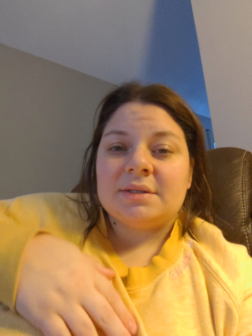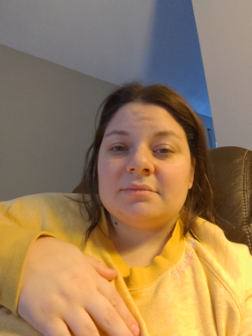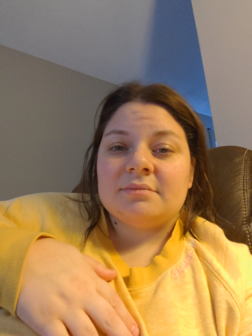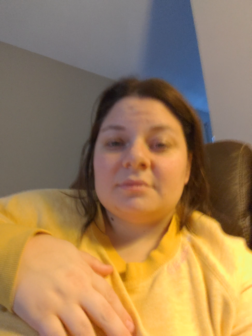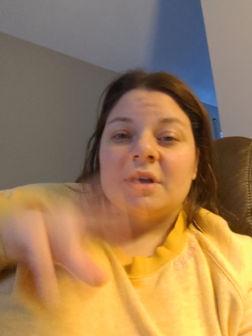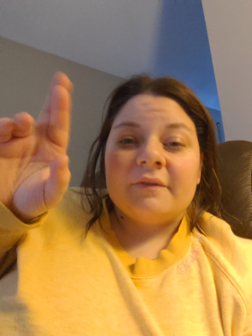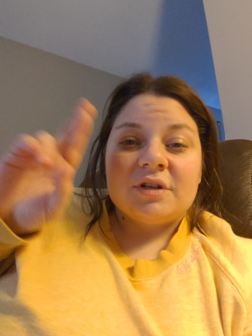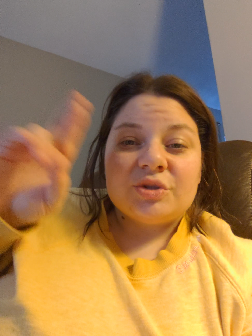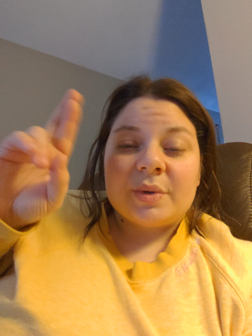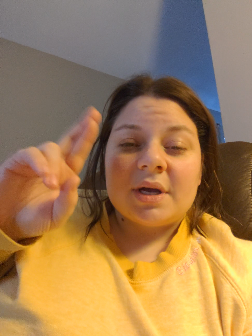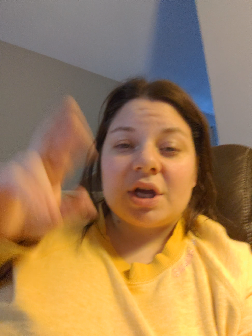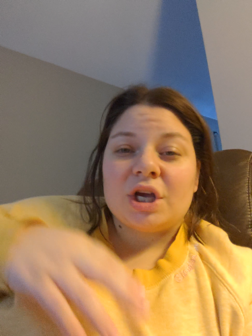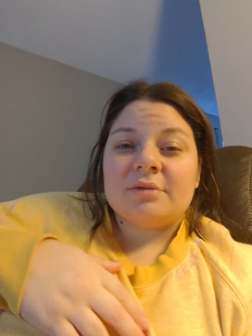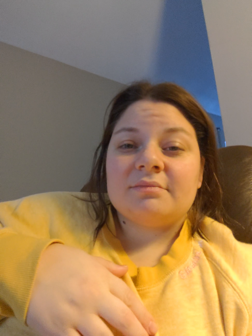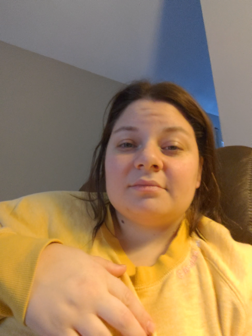refrigerator